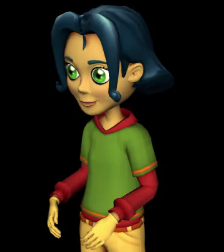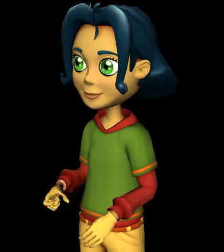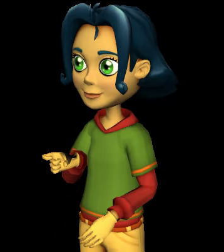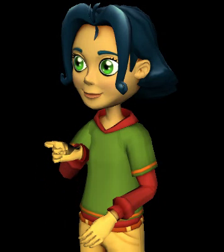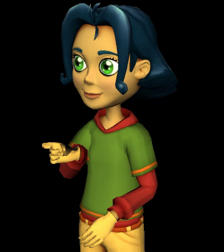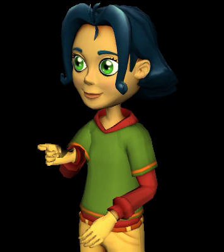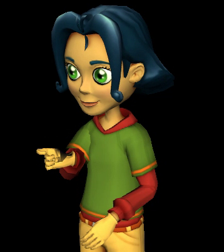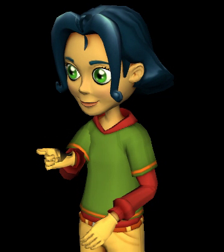كلمة